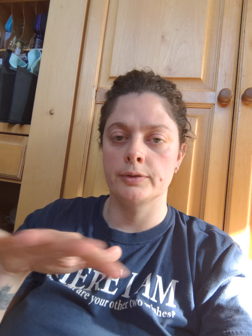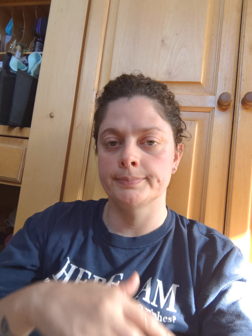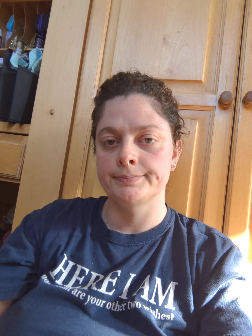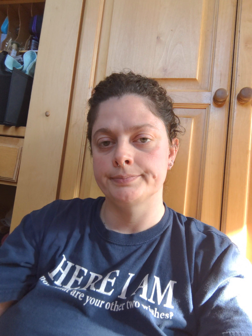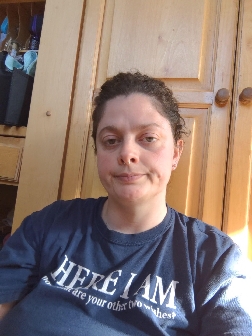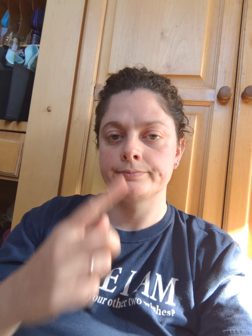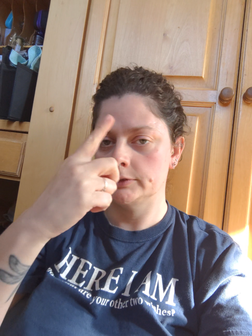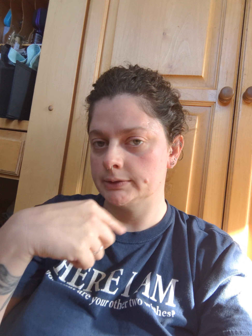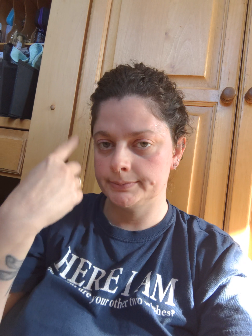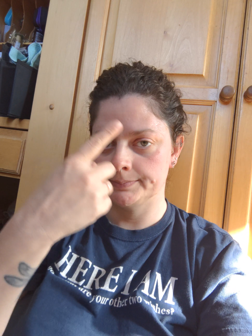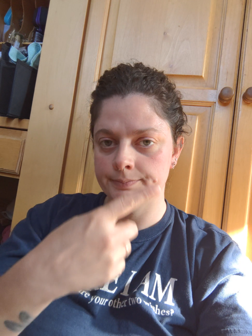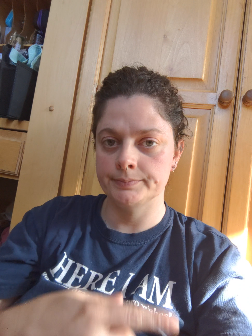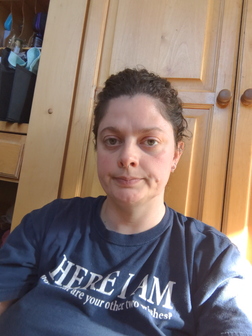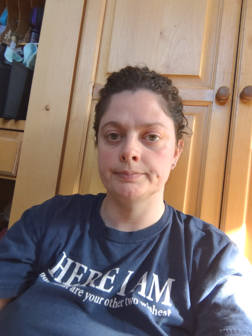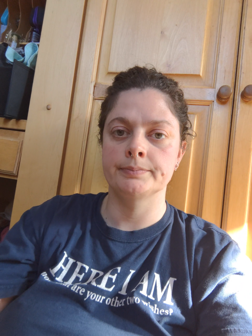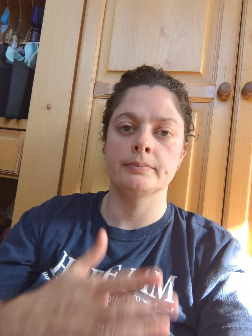face